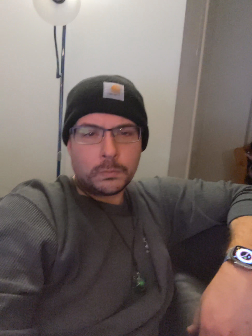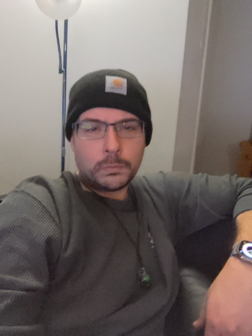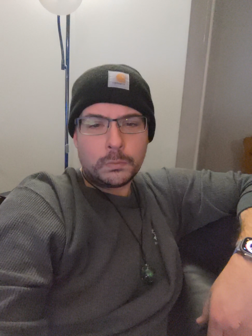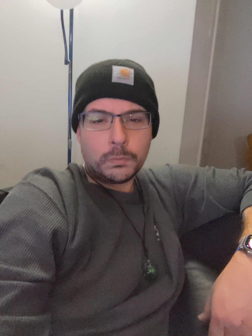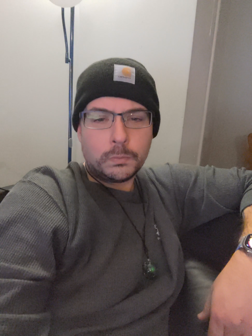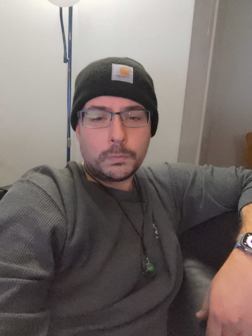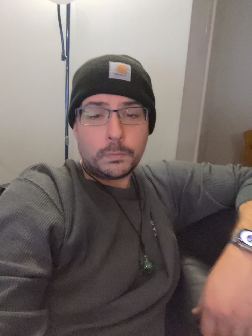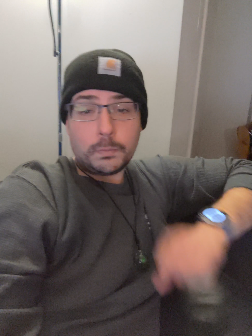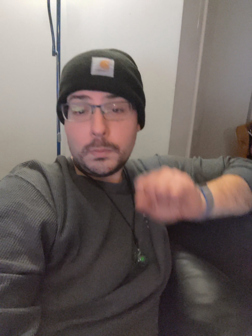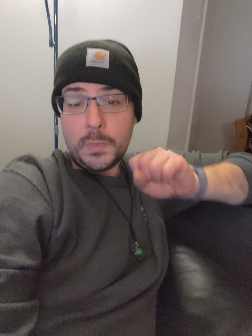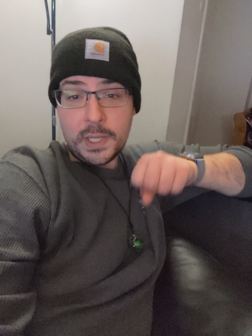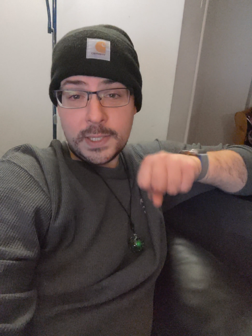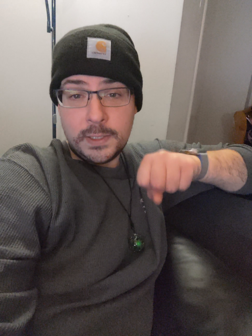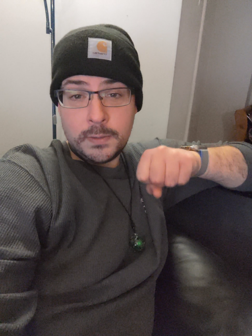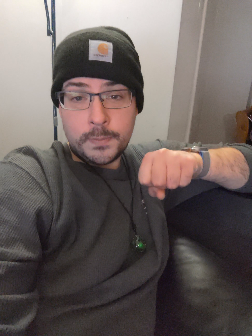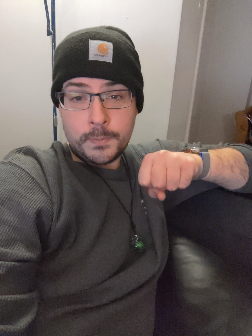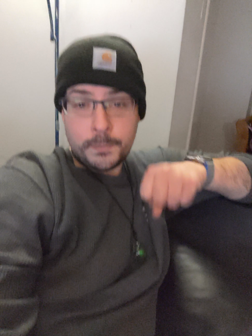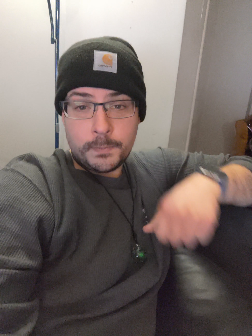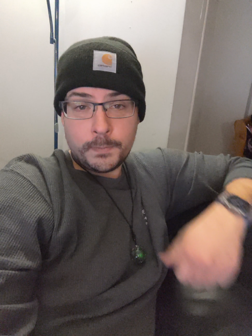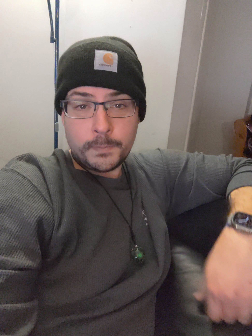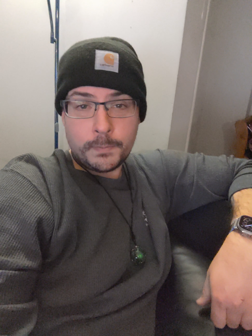yes